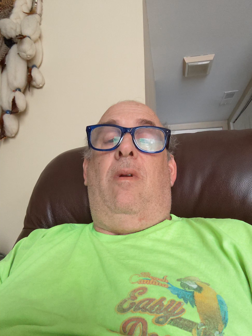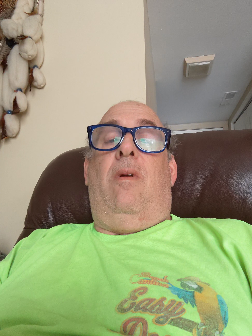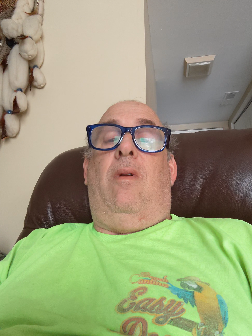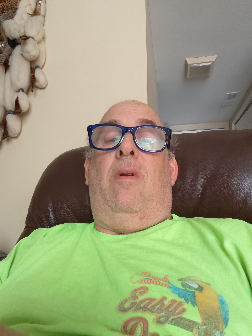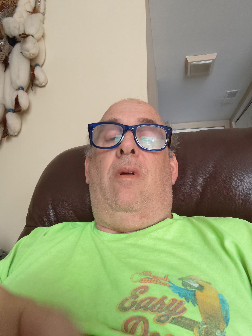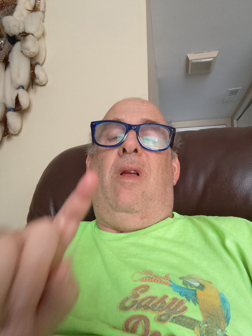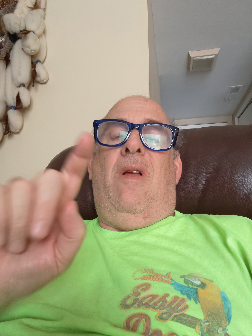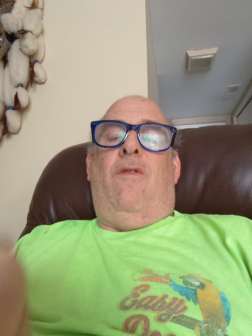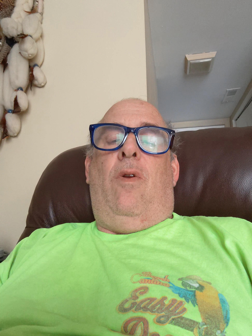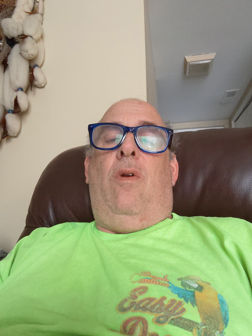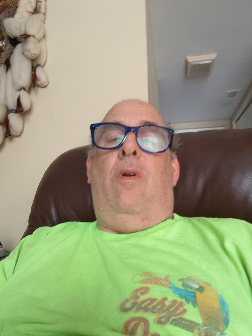have to